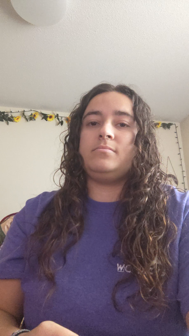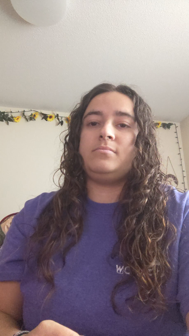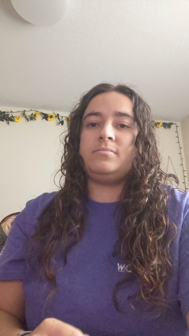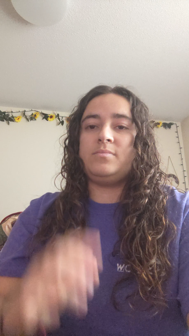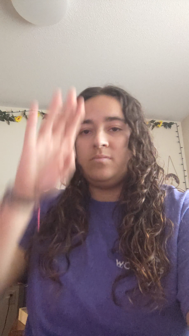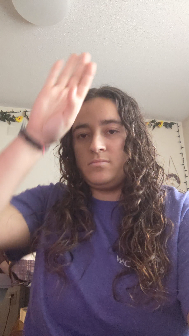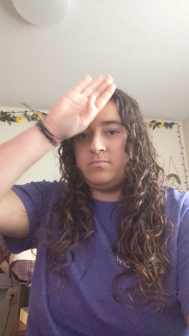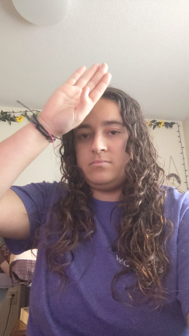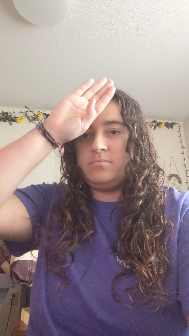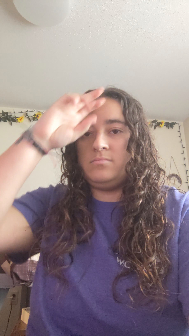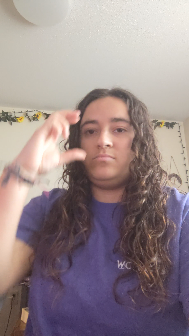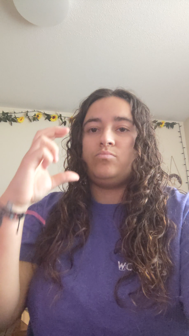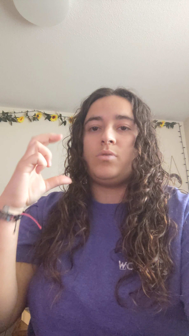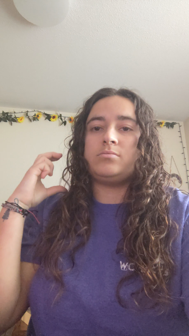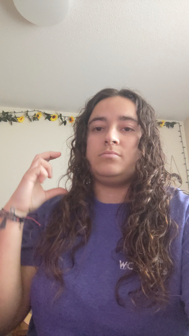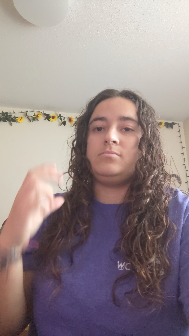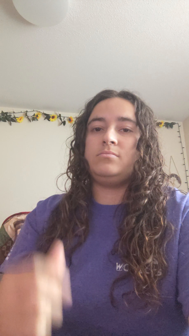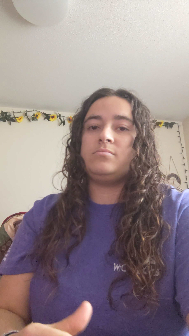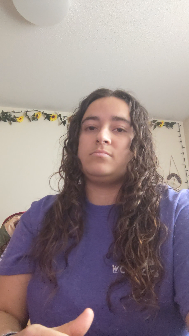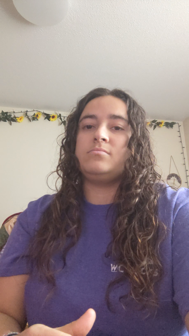fire truck